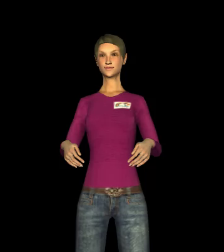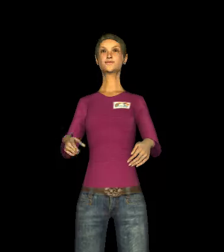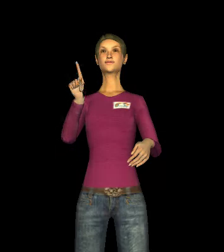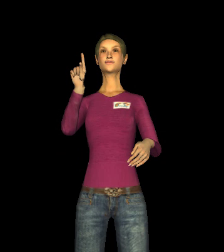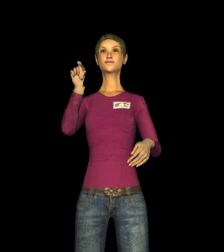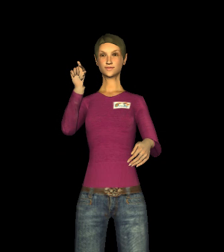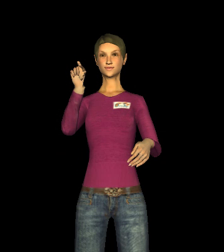20